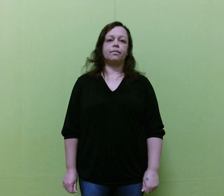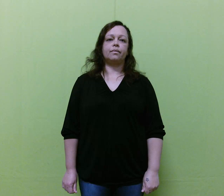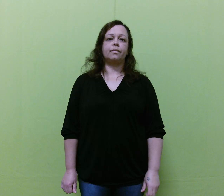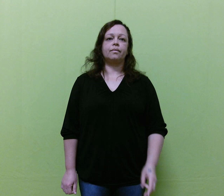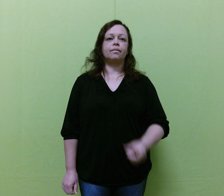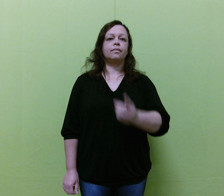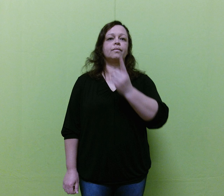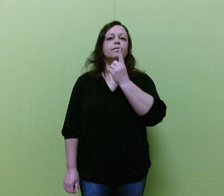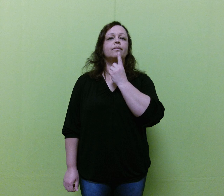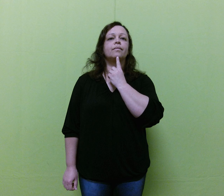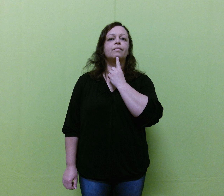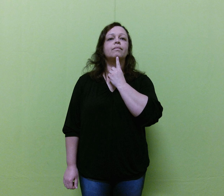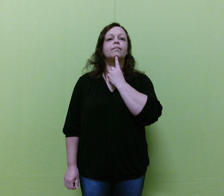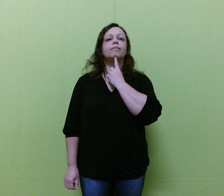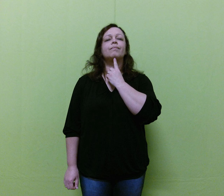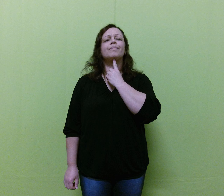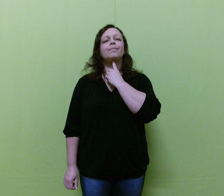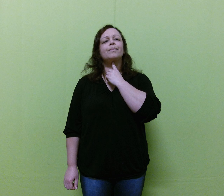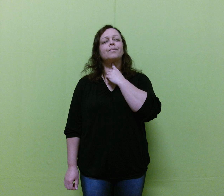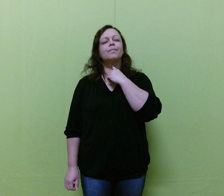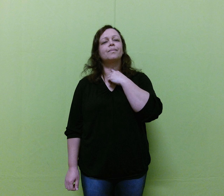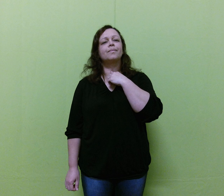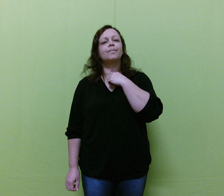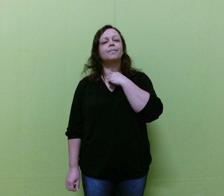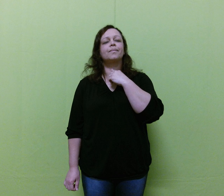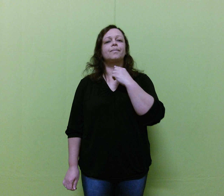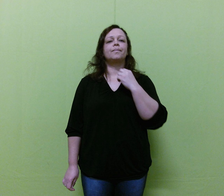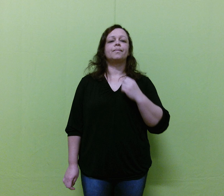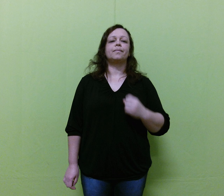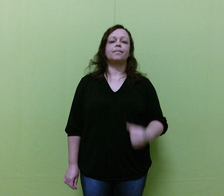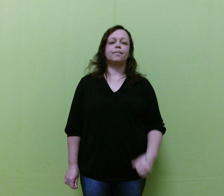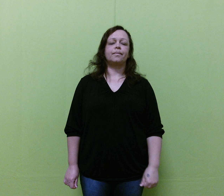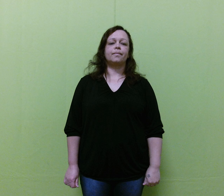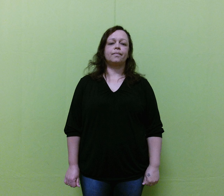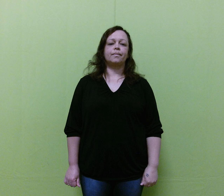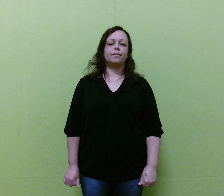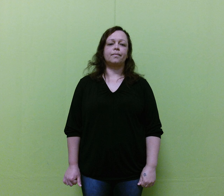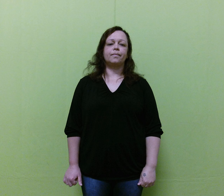vontade